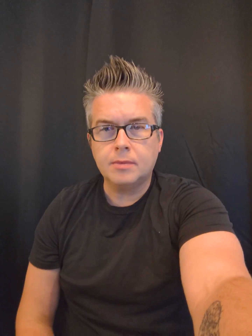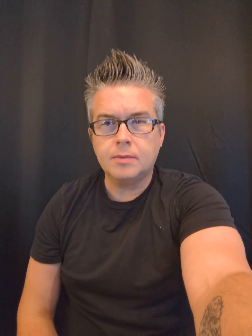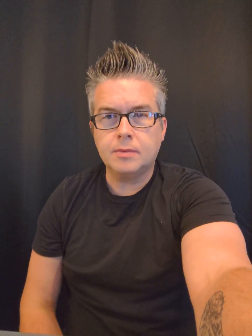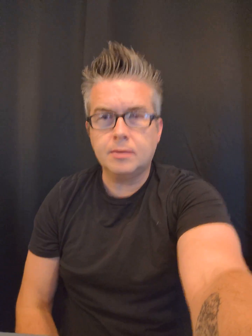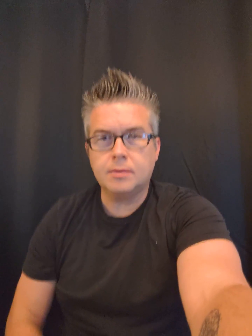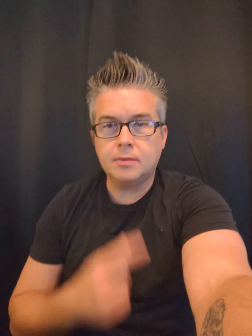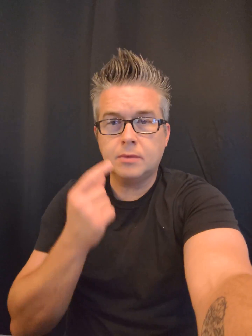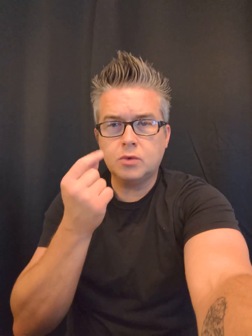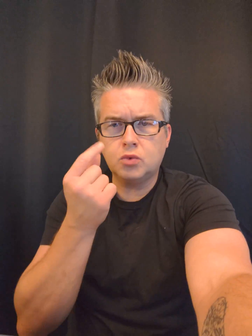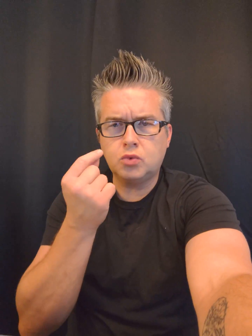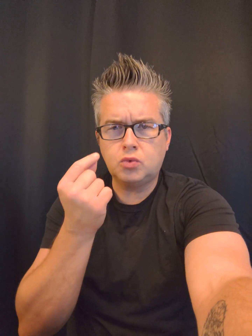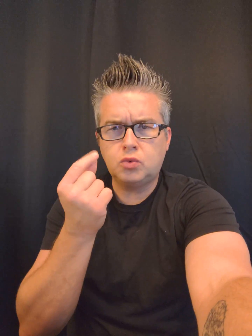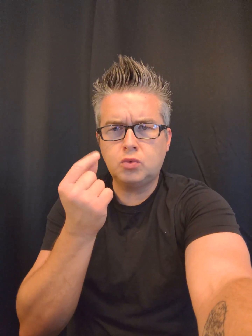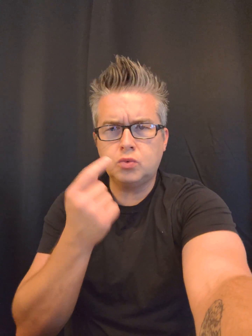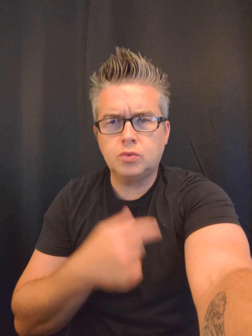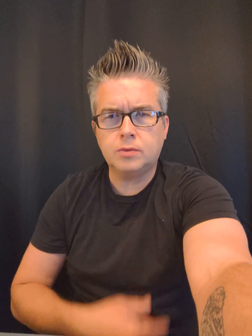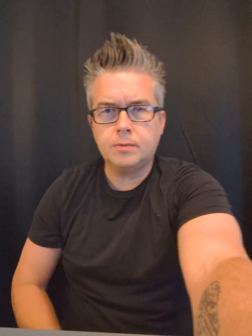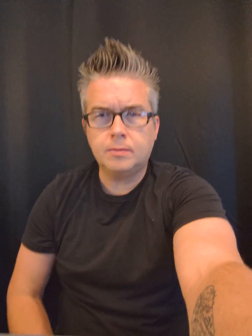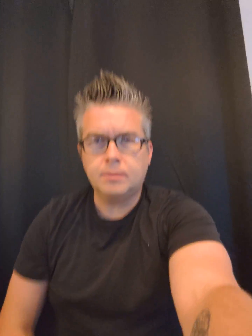do